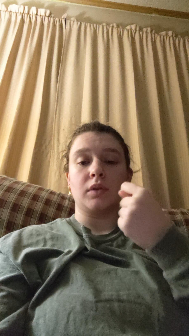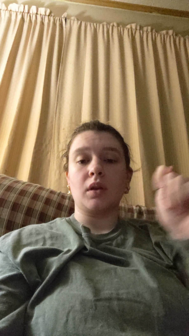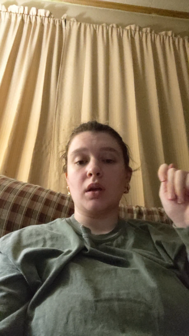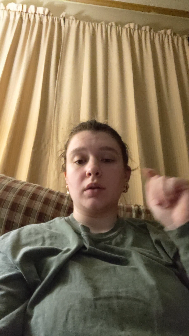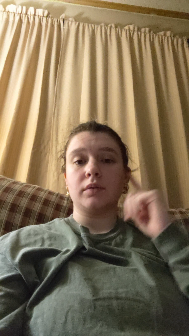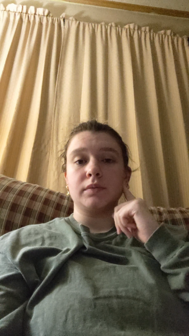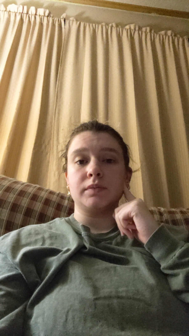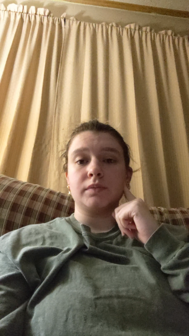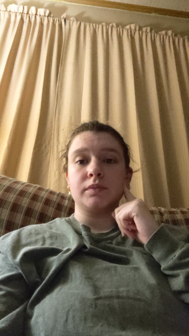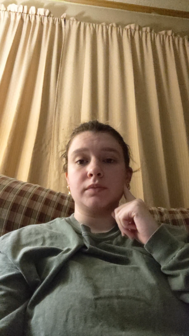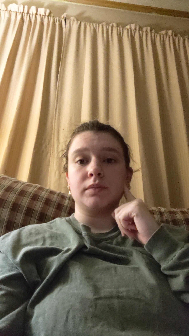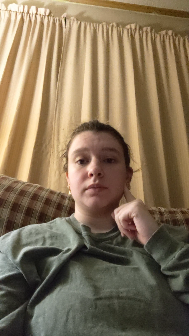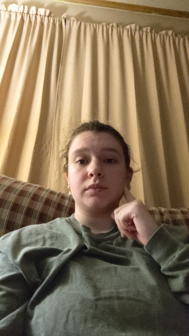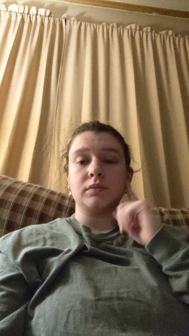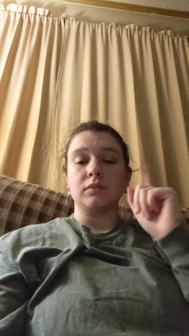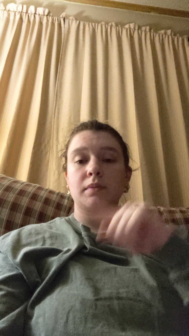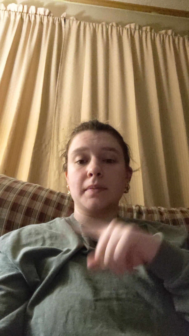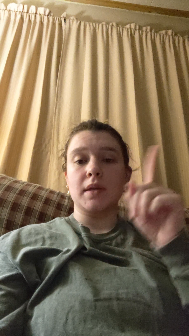but